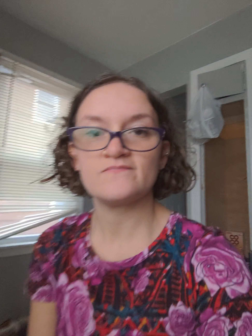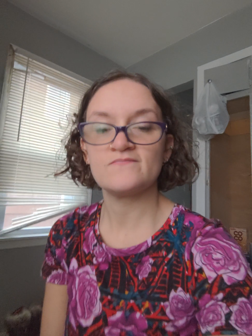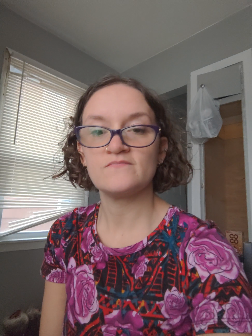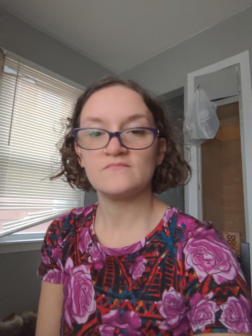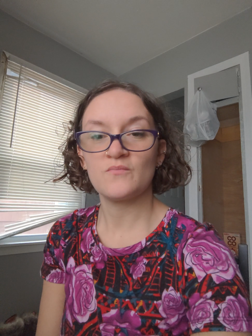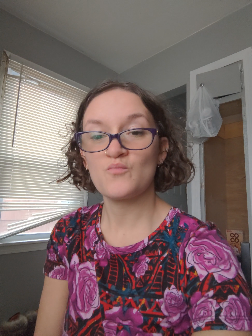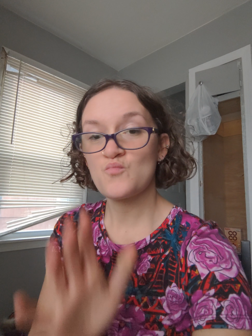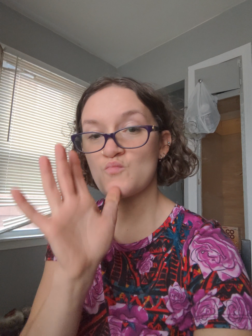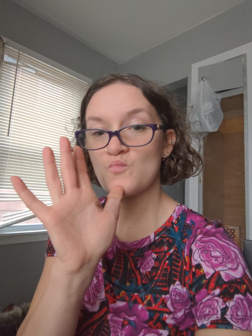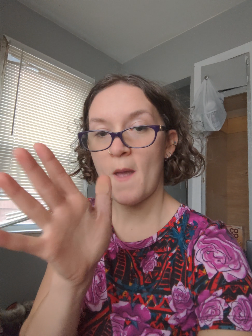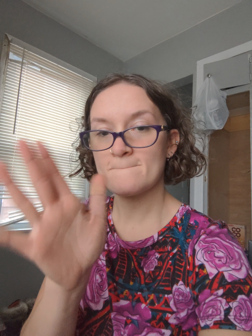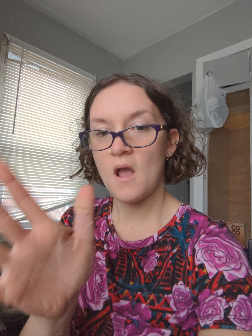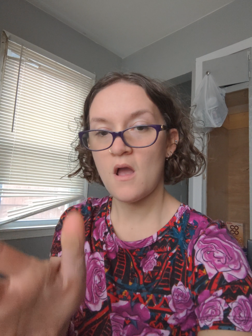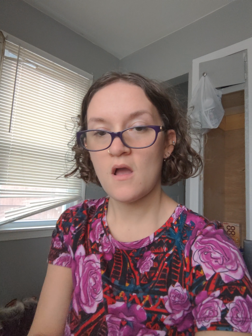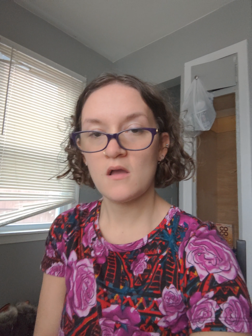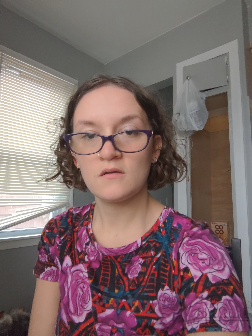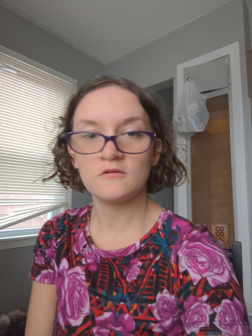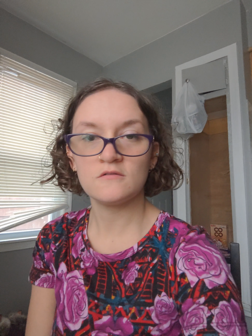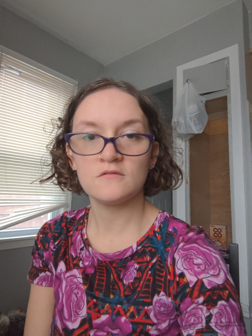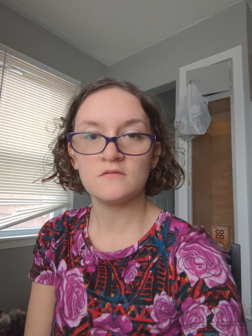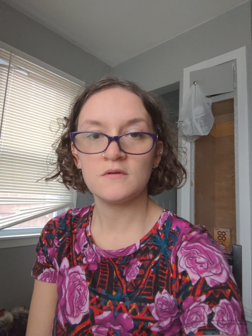grandma